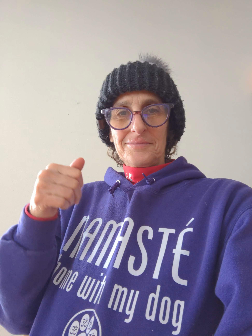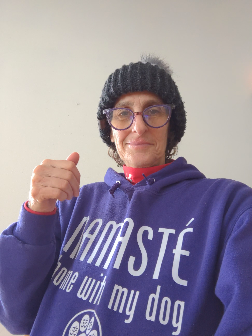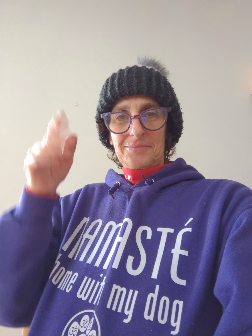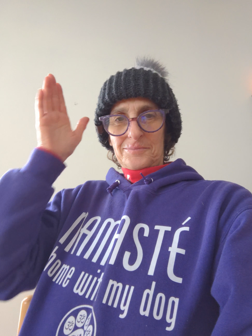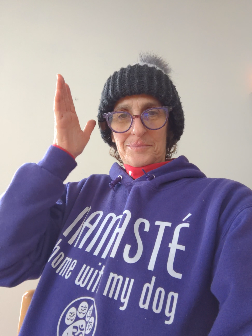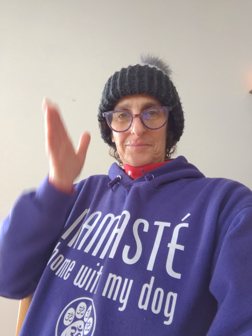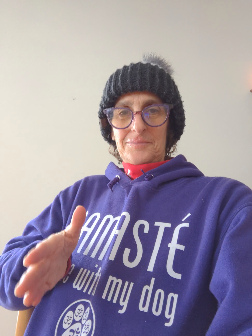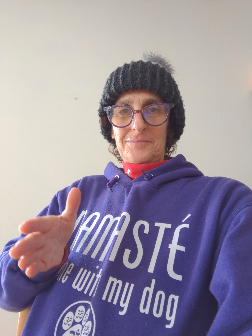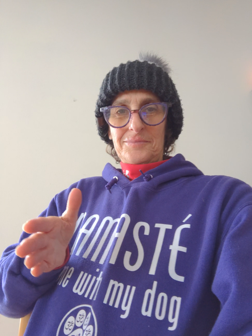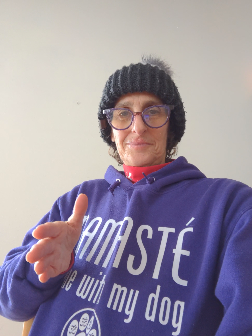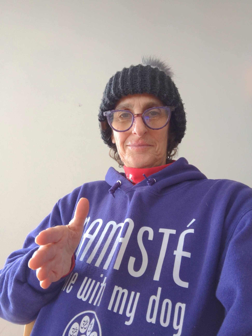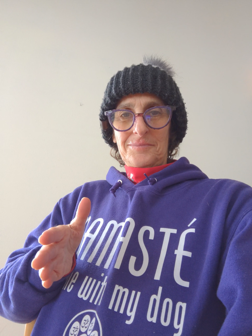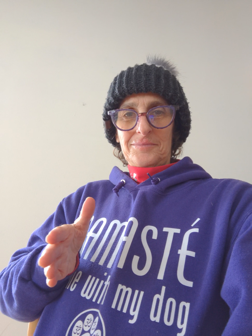person